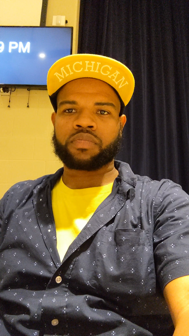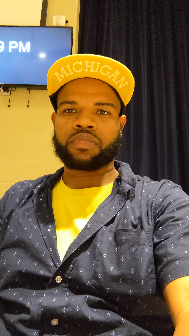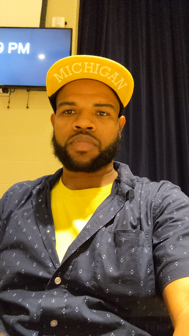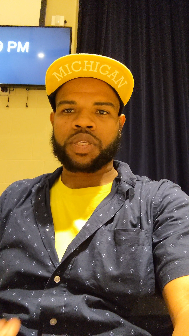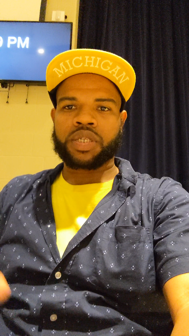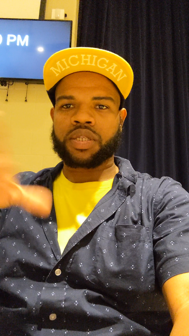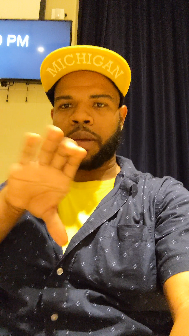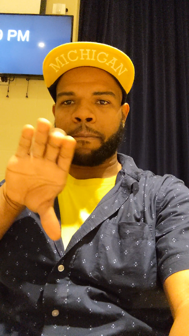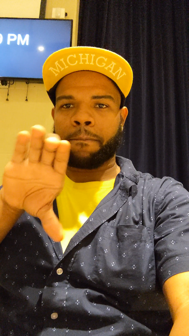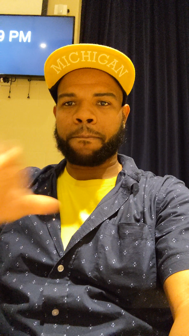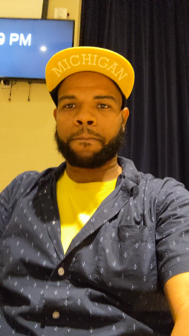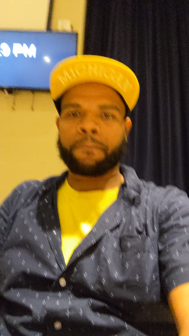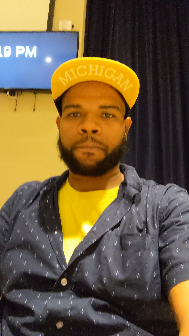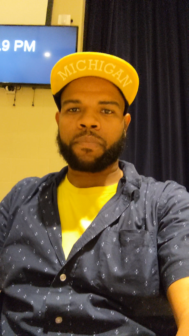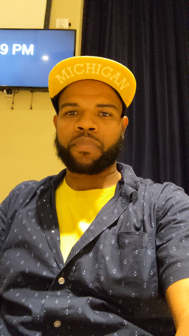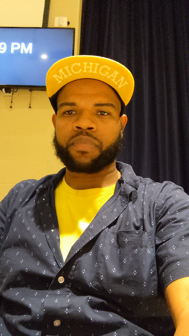dump